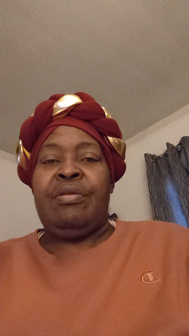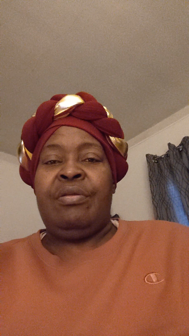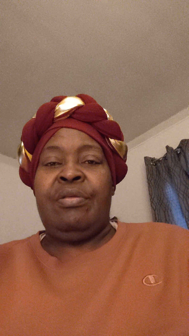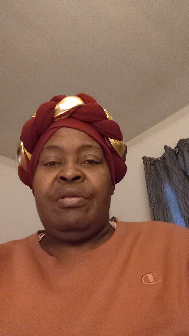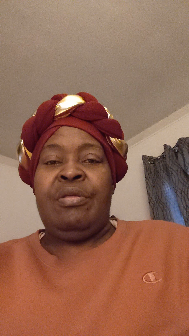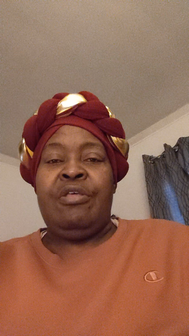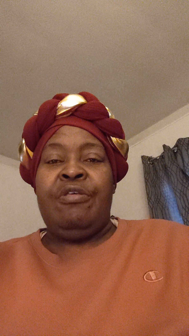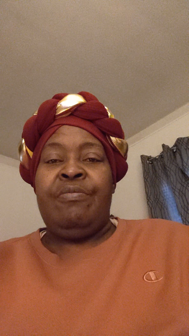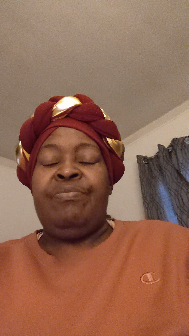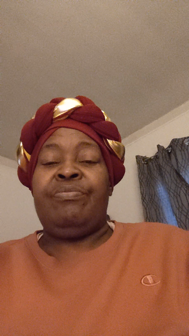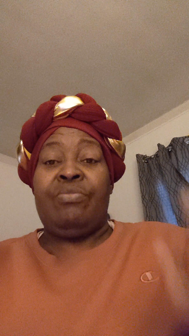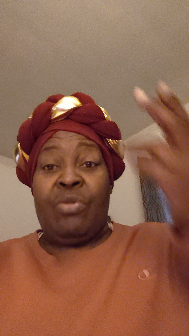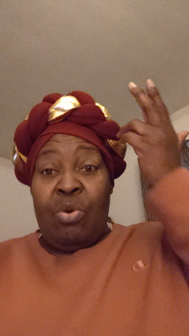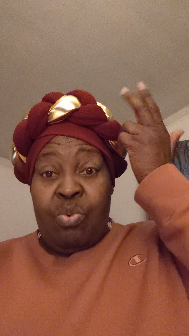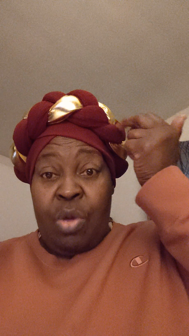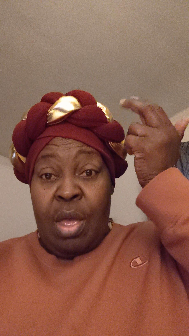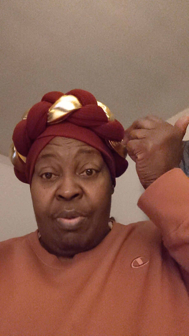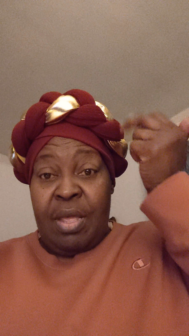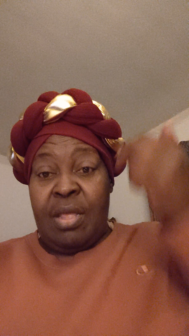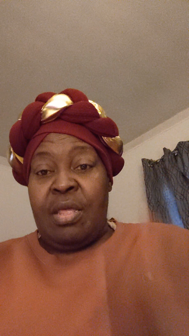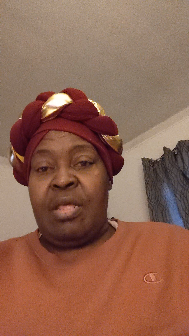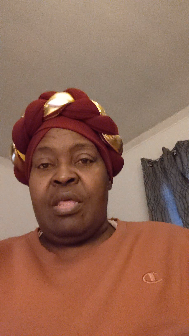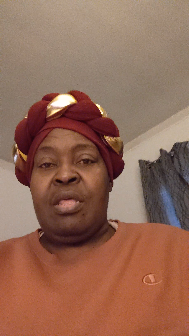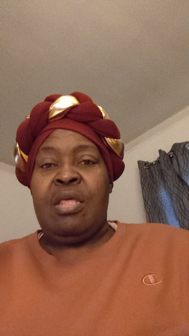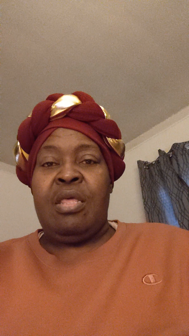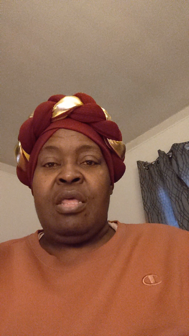rabbit